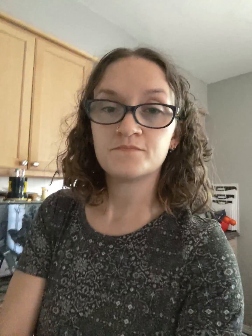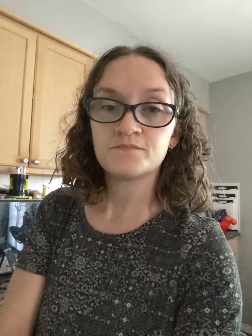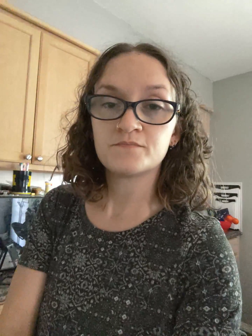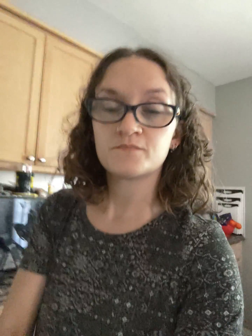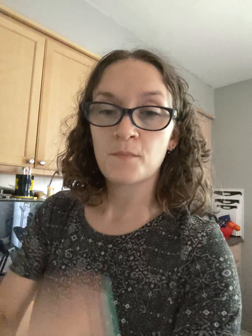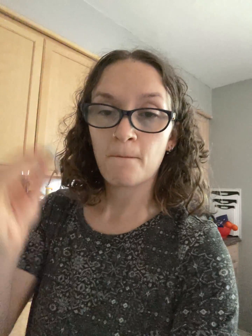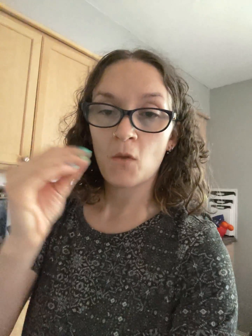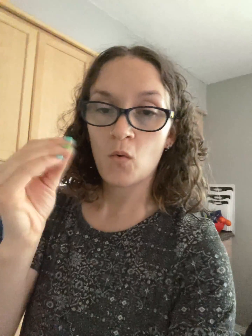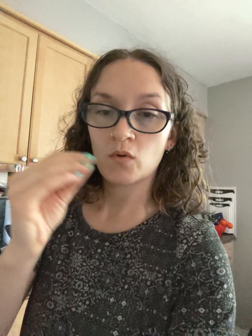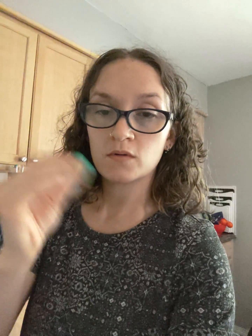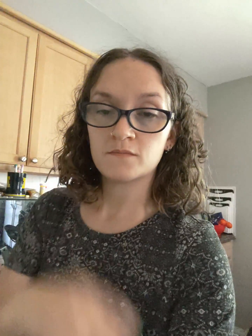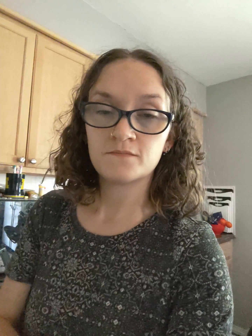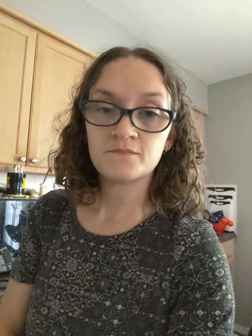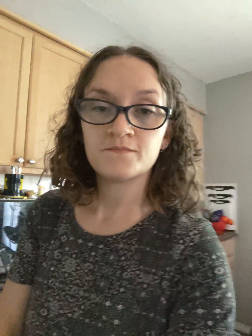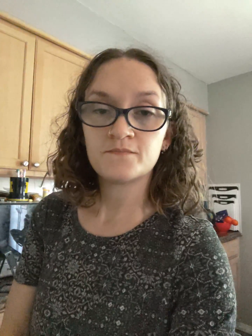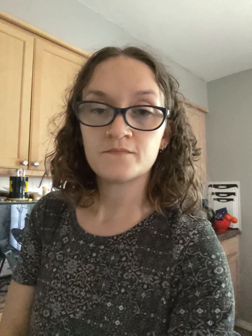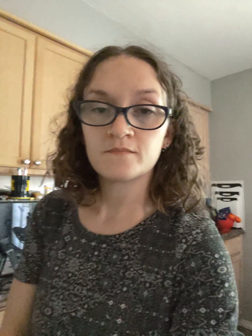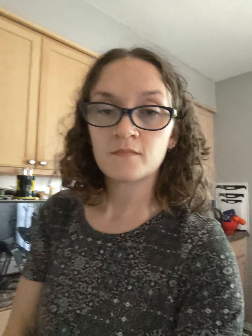more